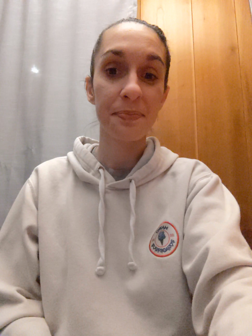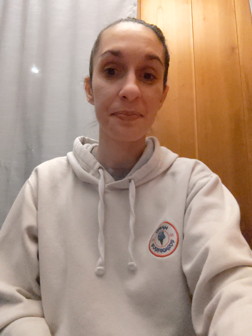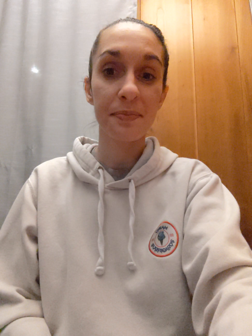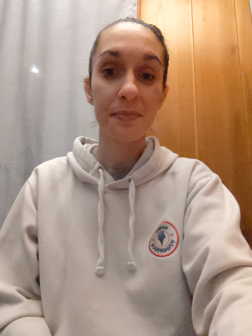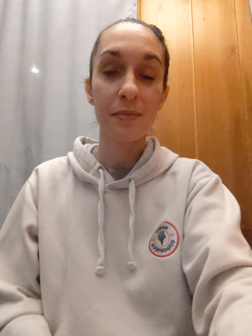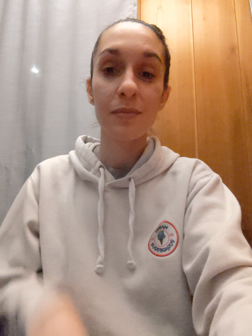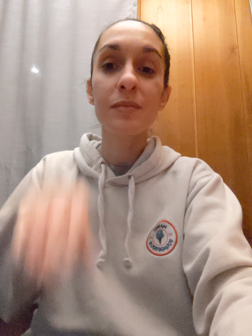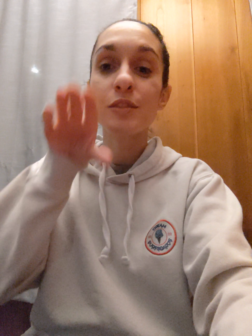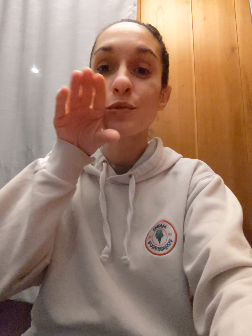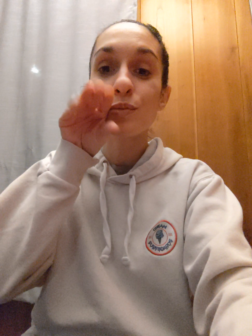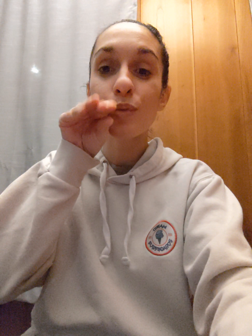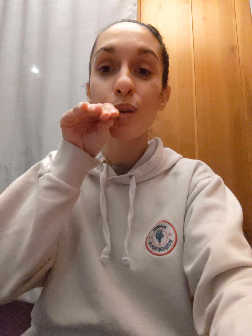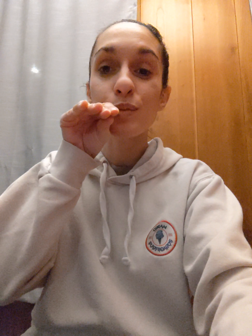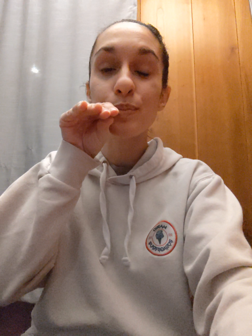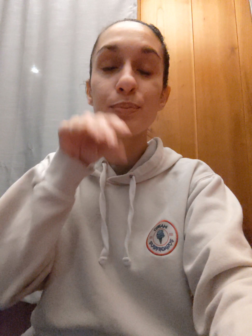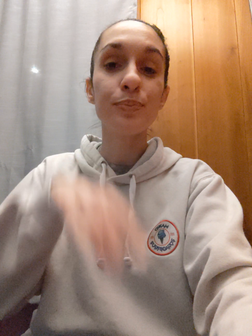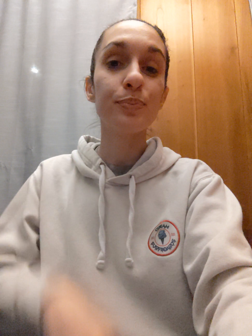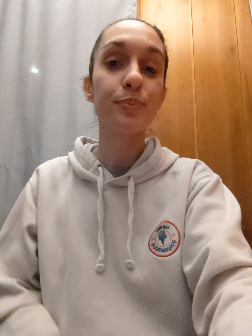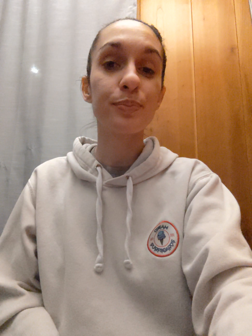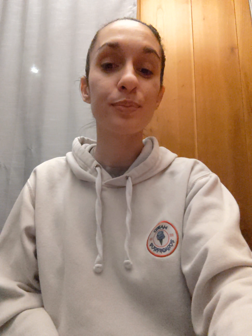goose